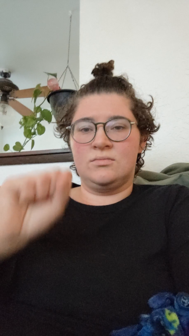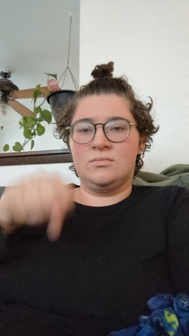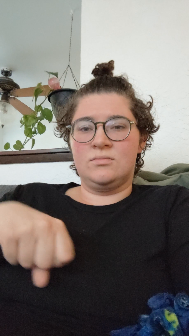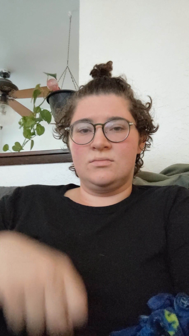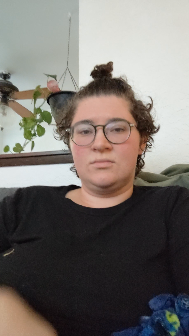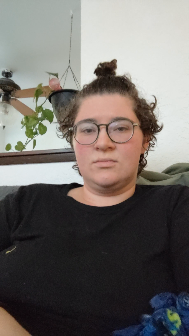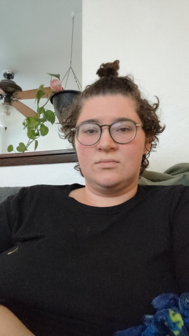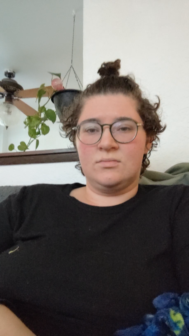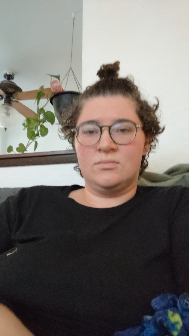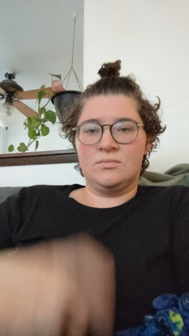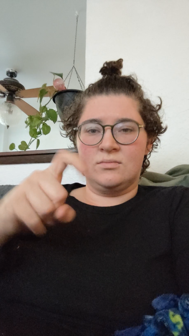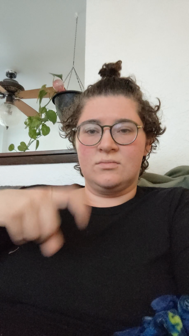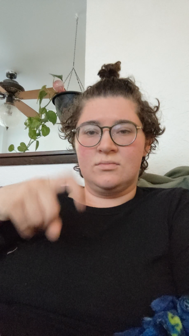need